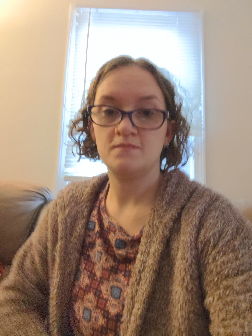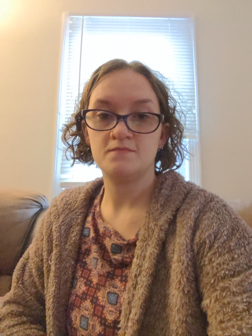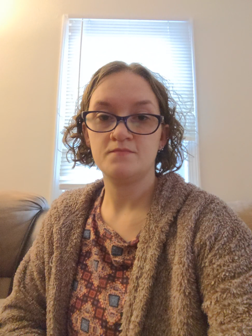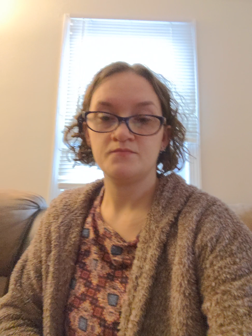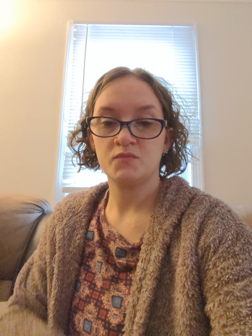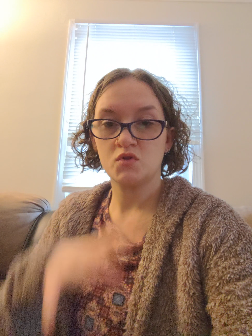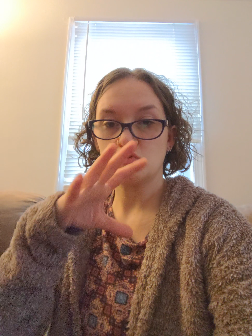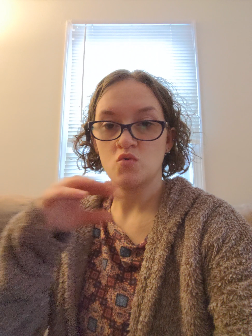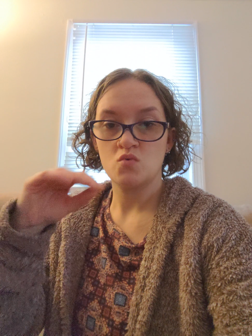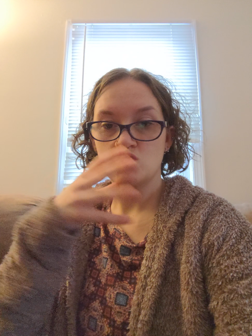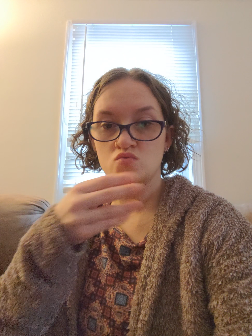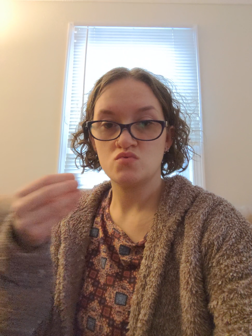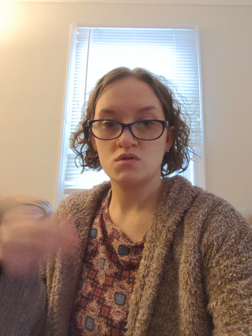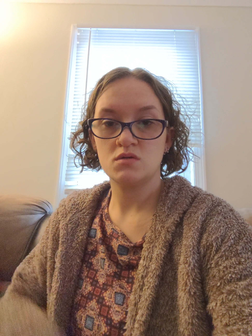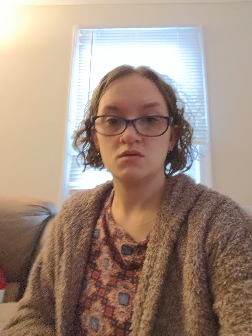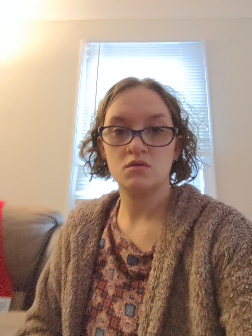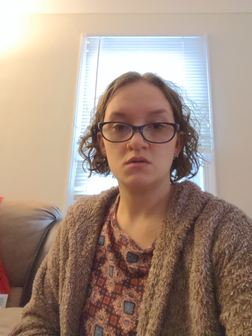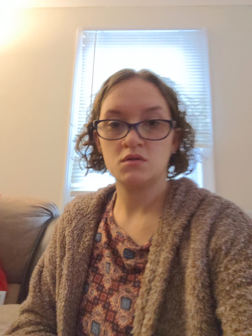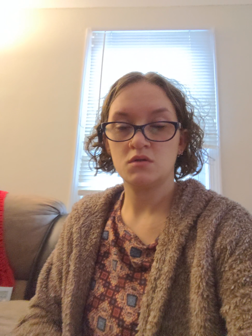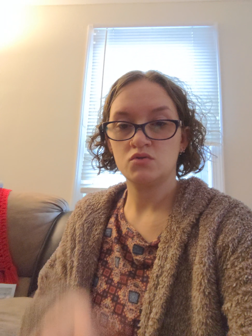story